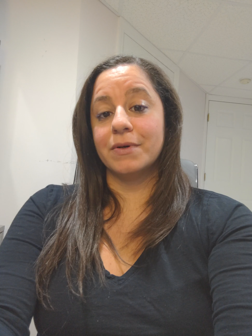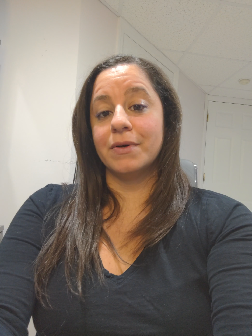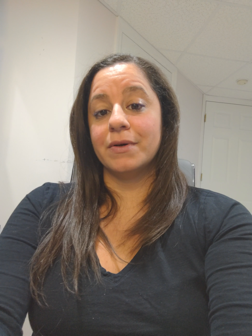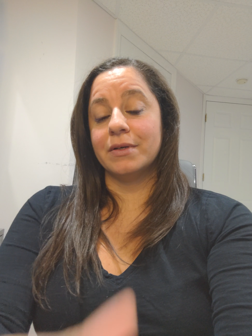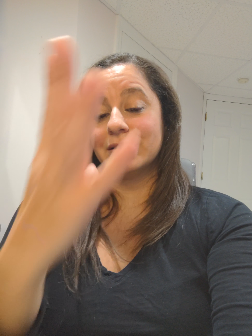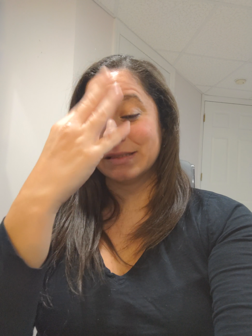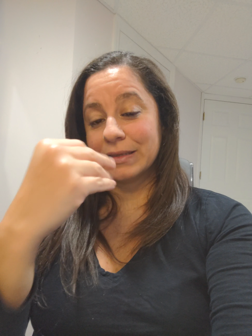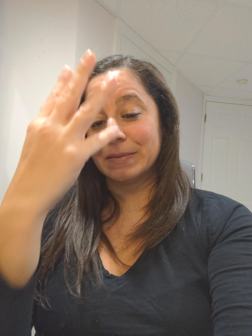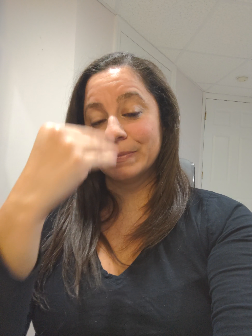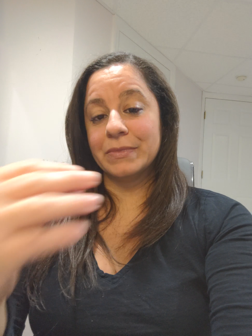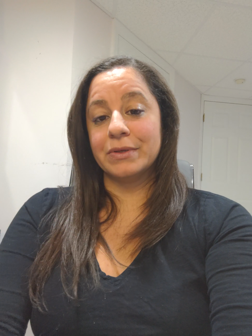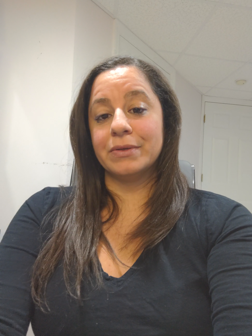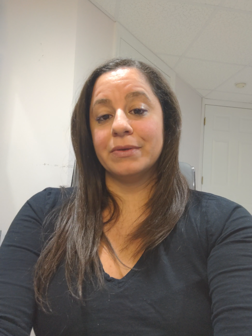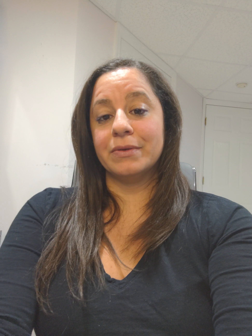sleepy